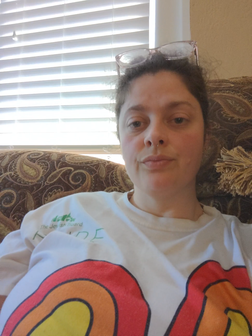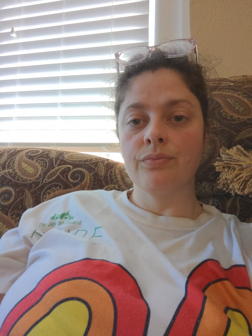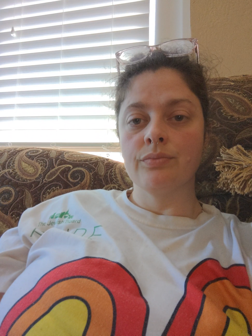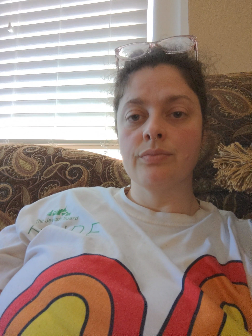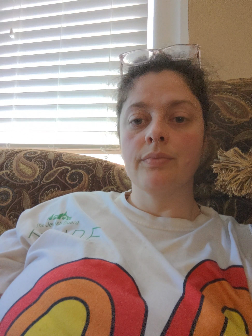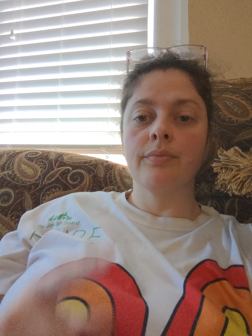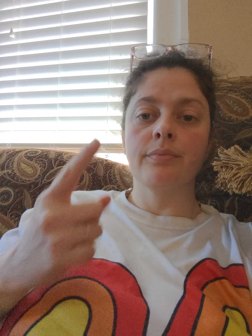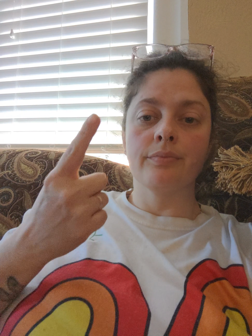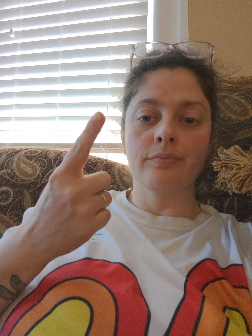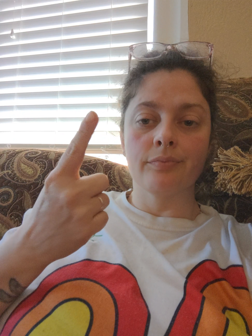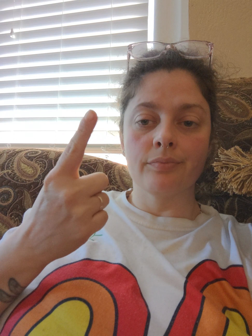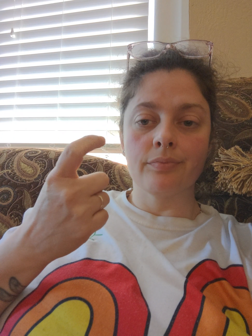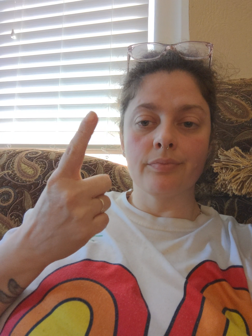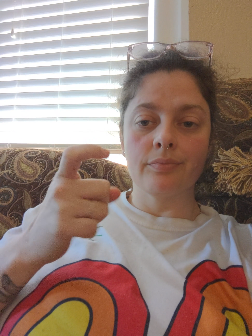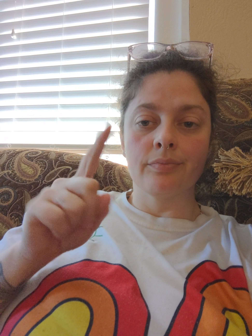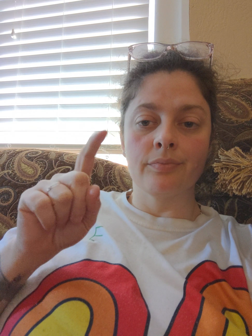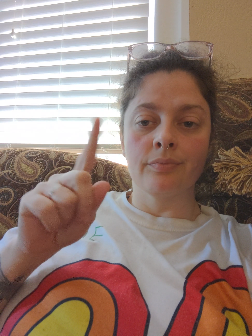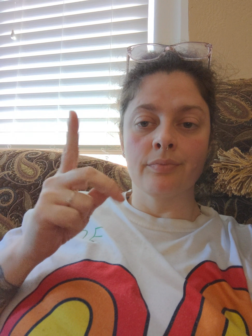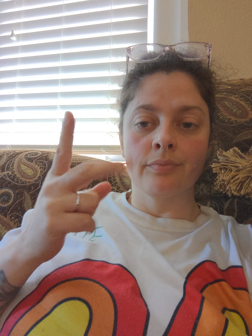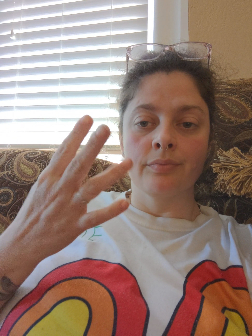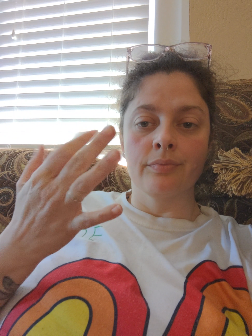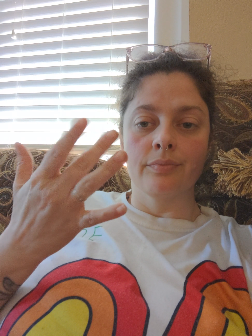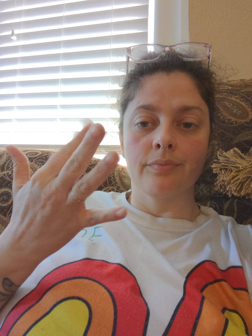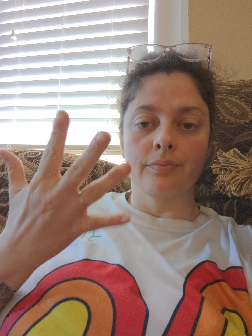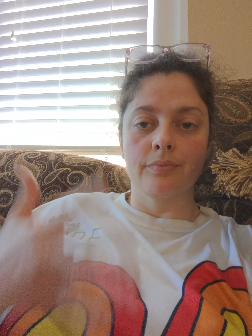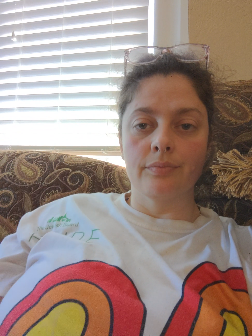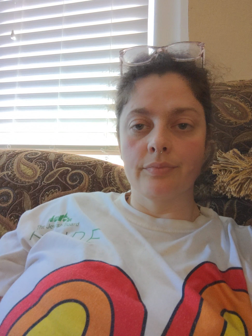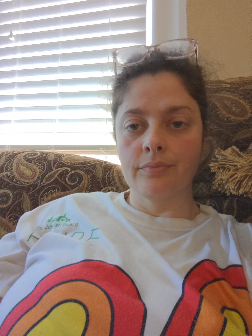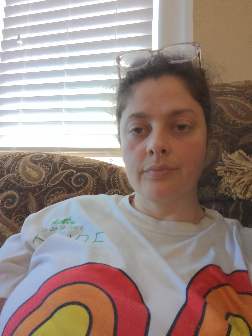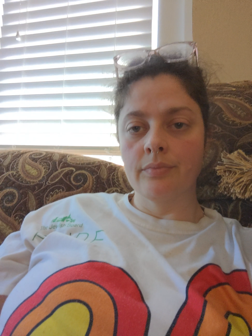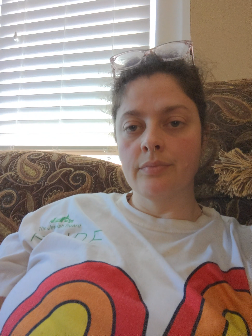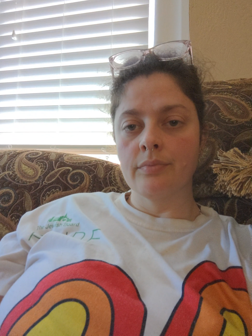finger